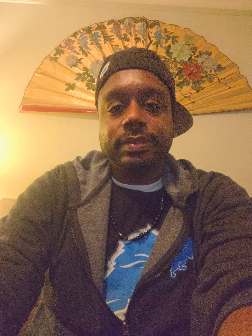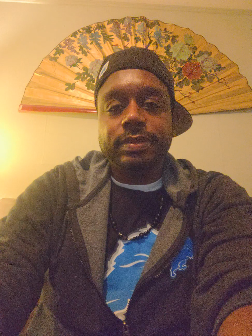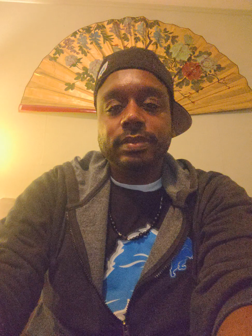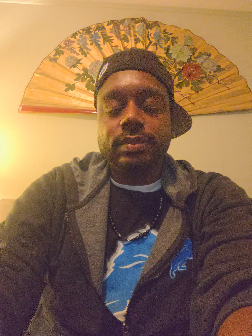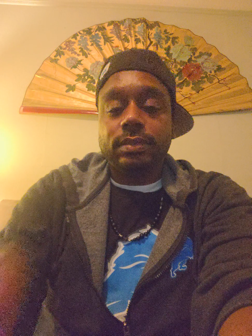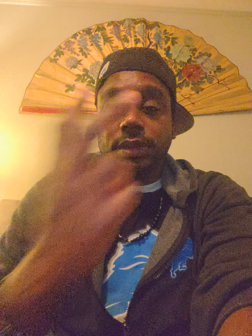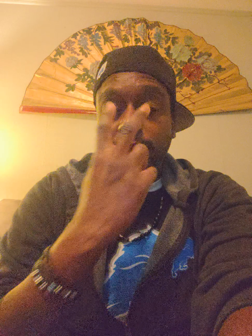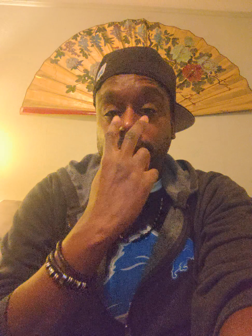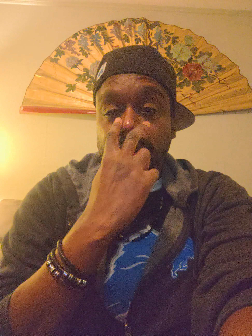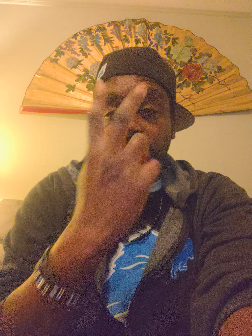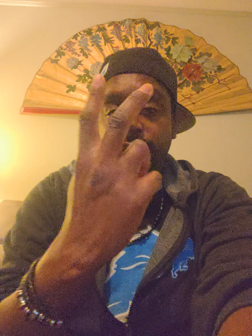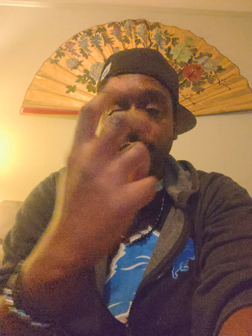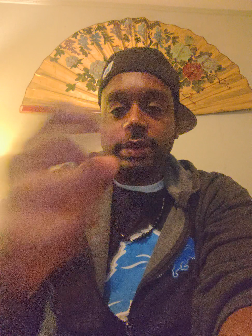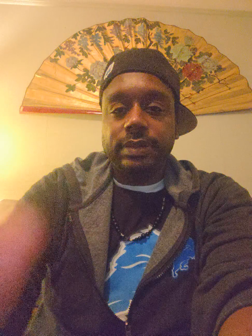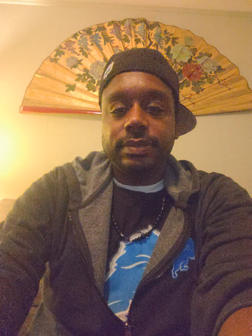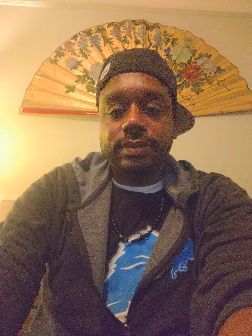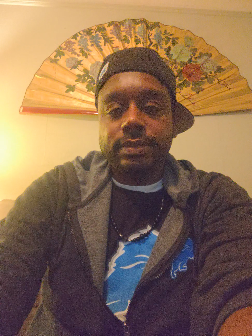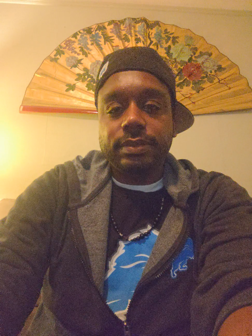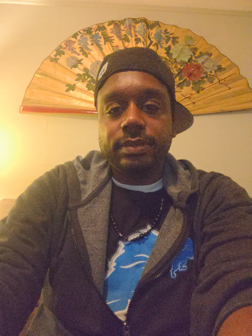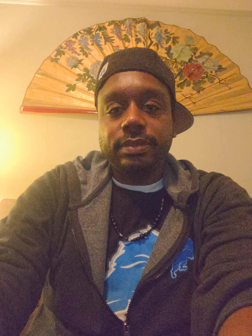see